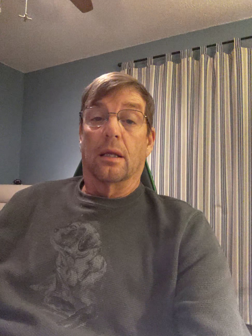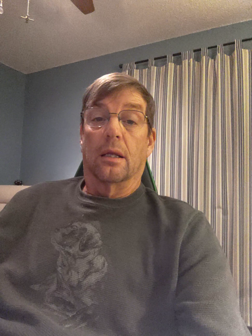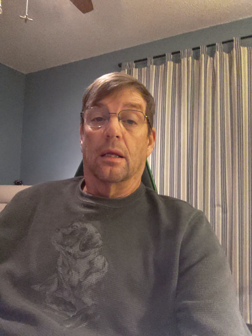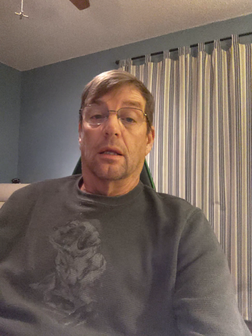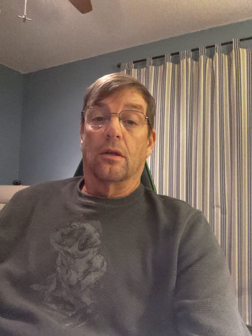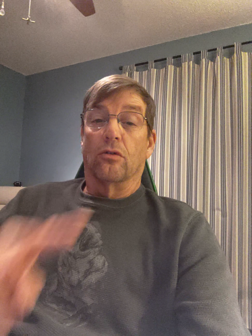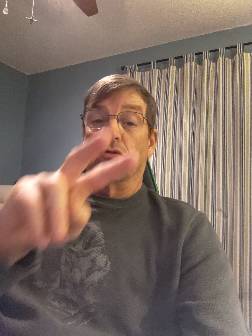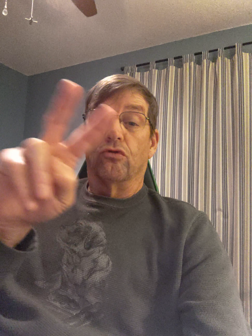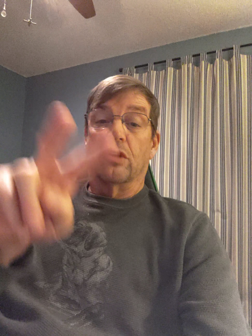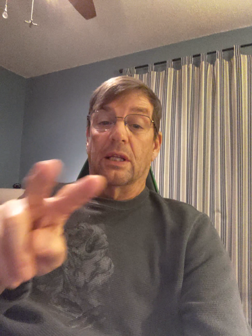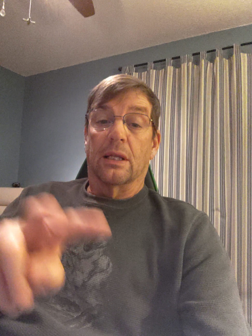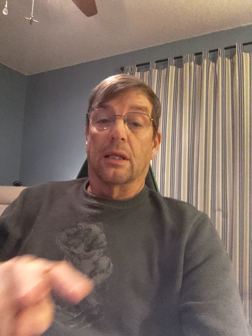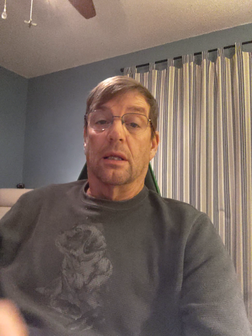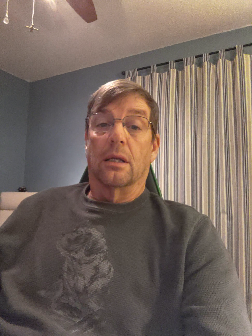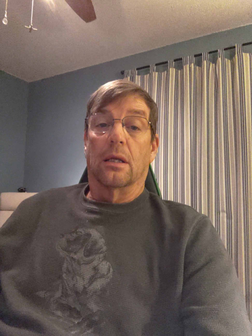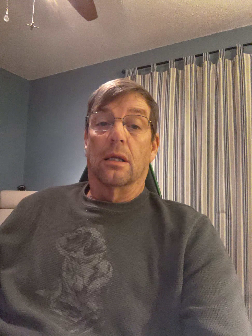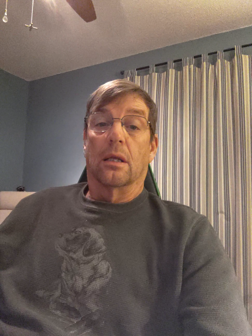read